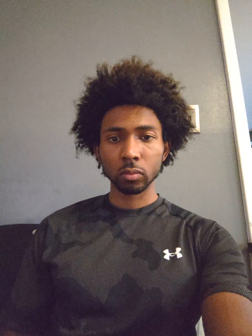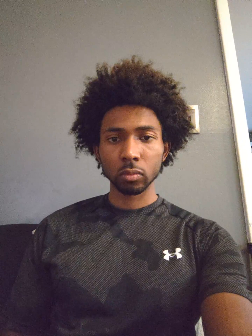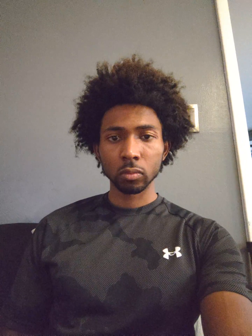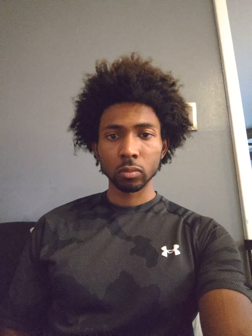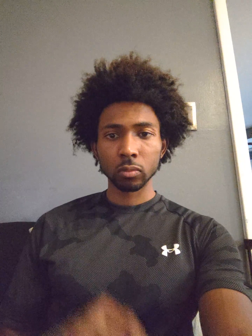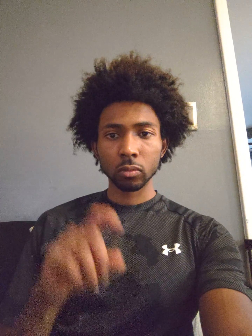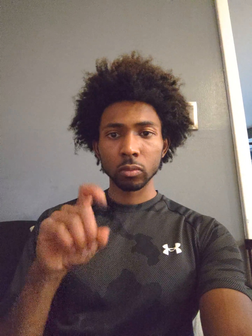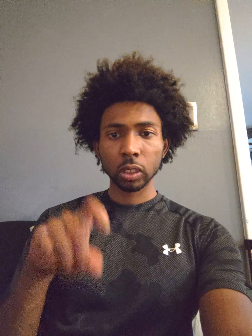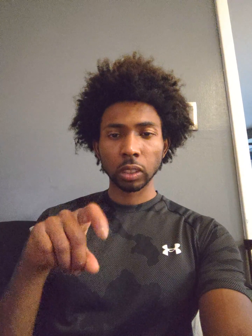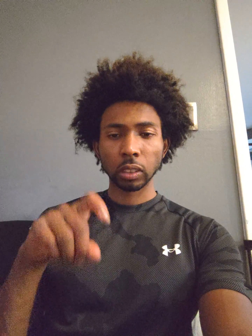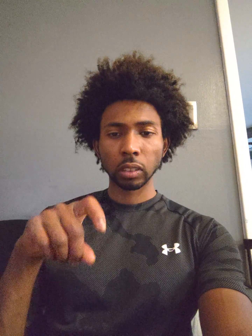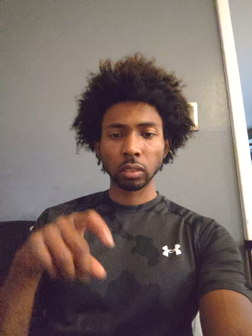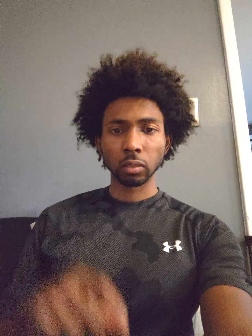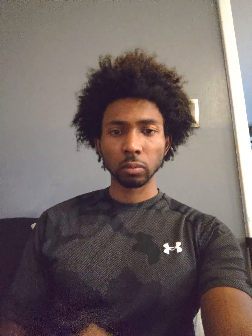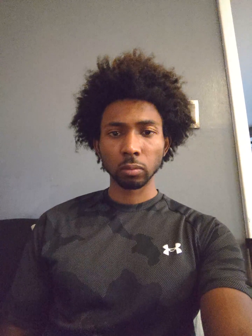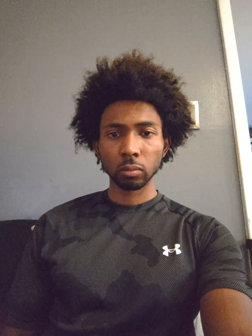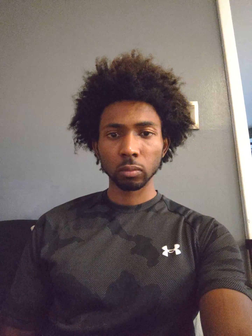need